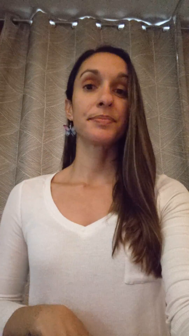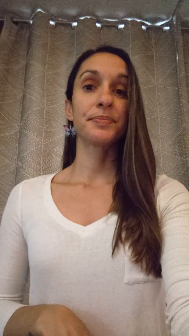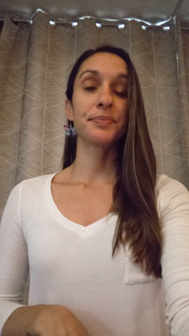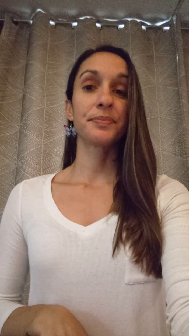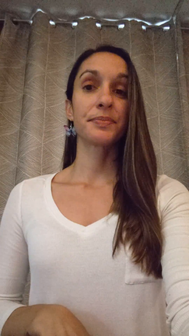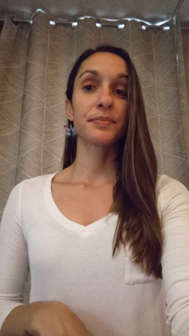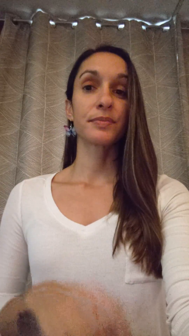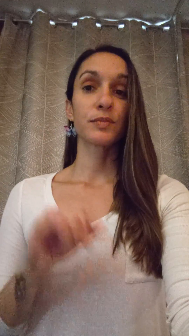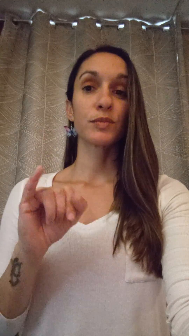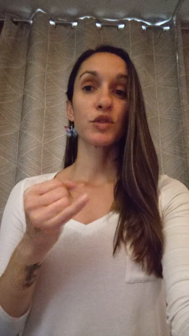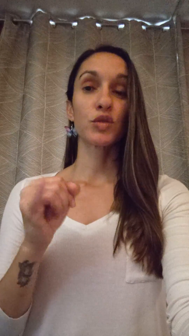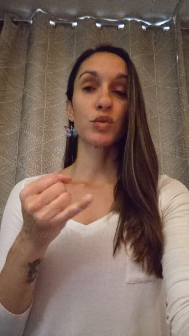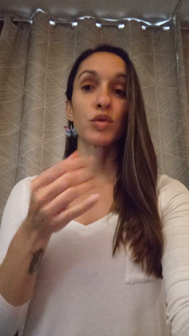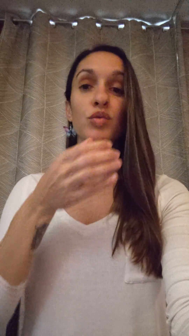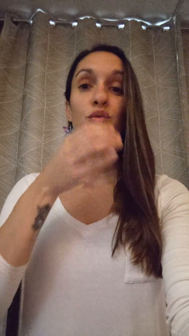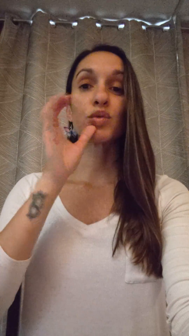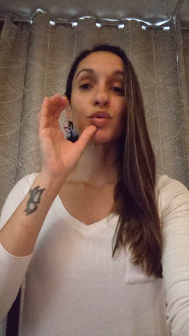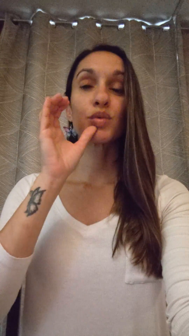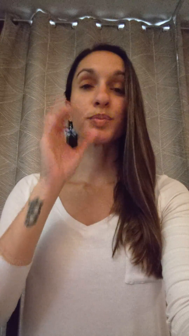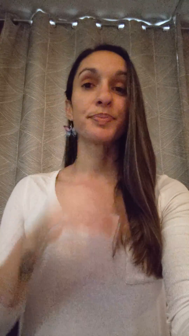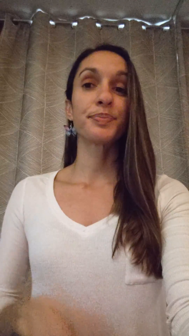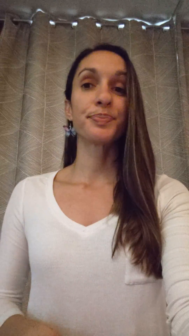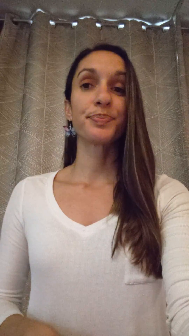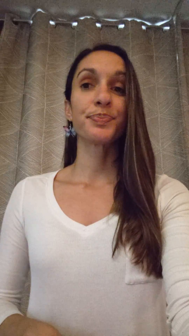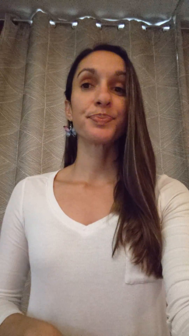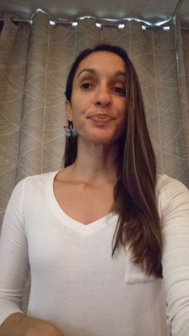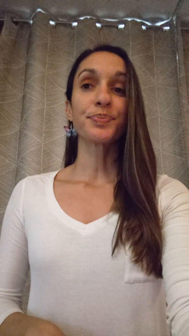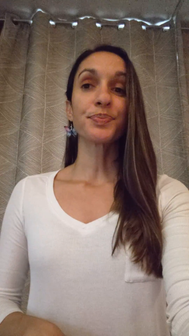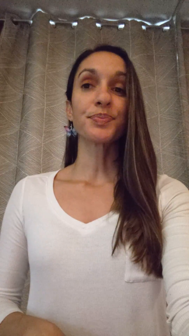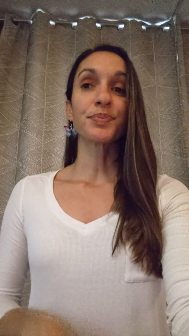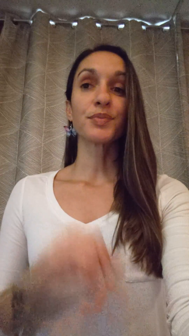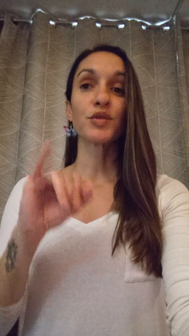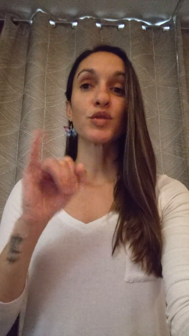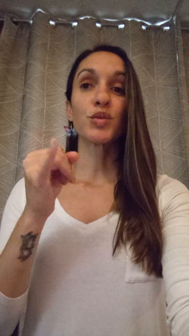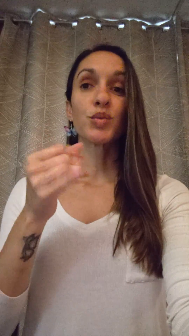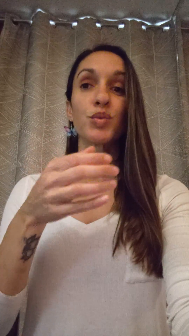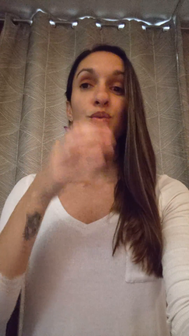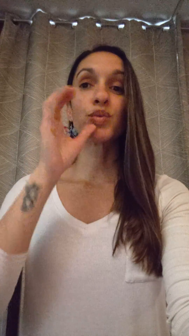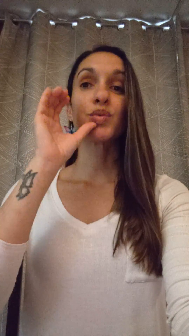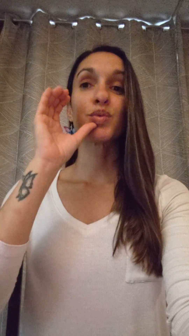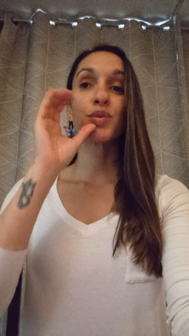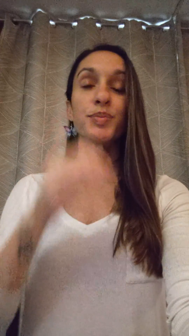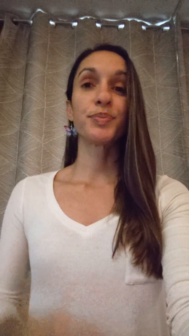juice